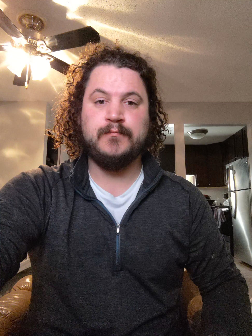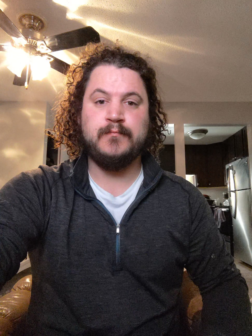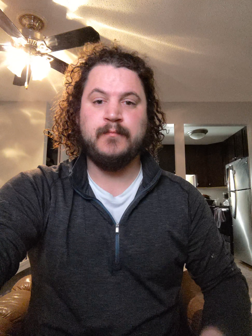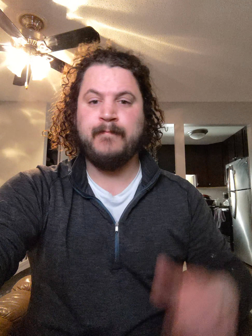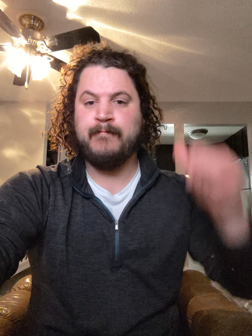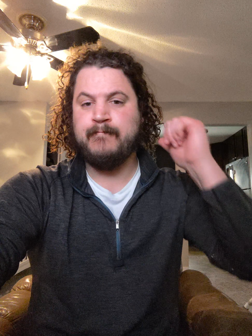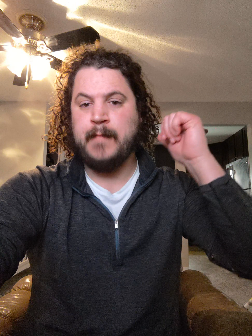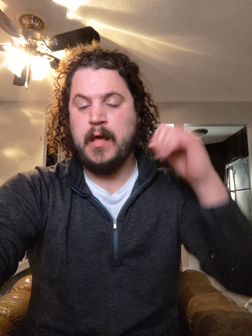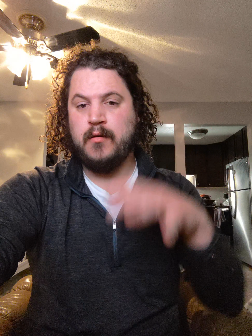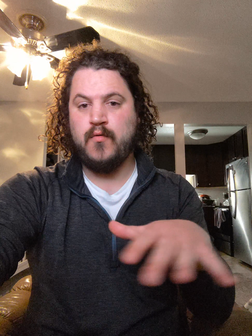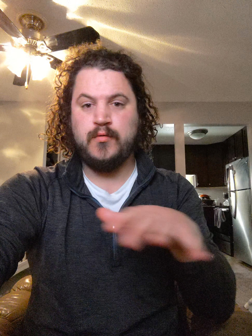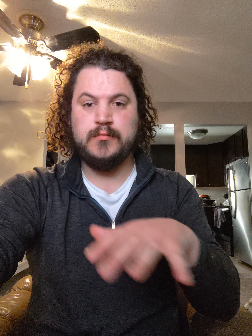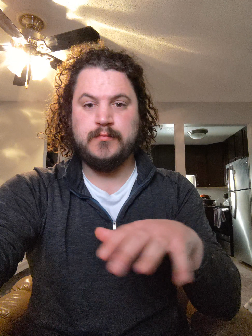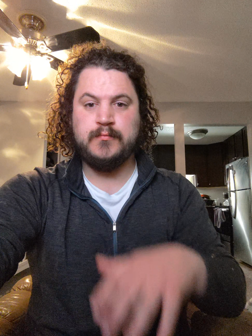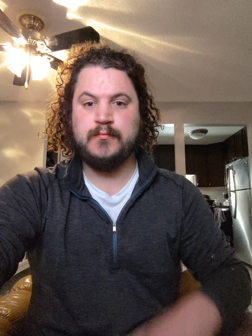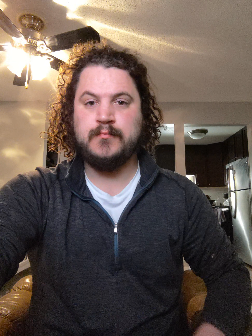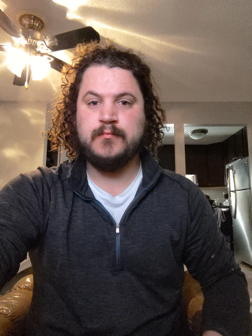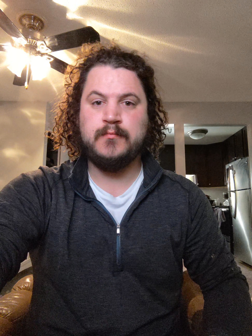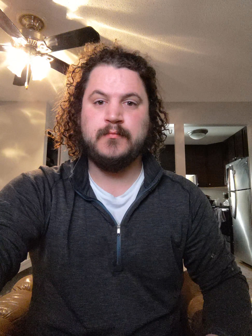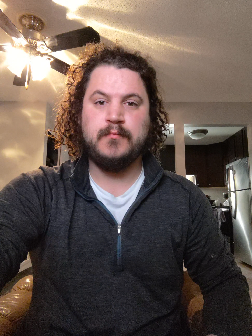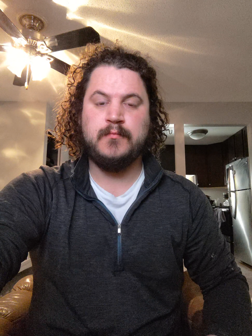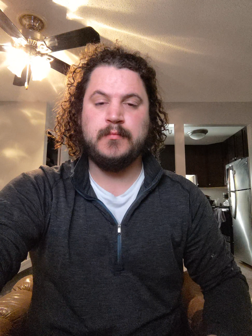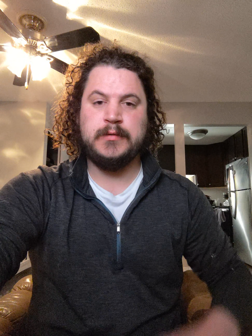backyard